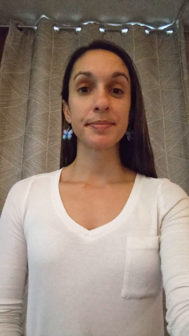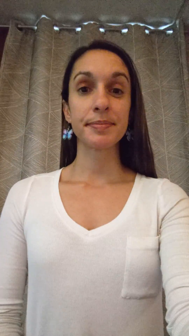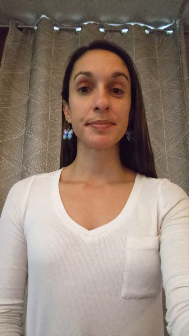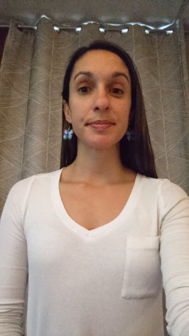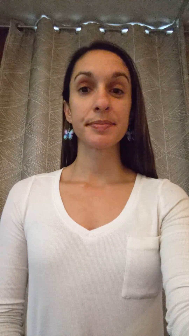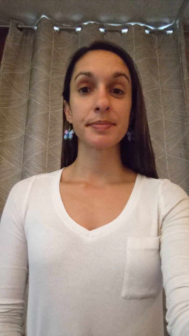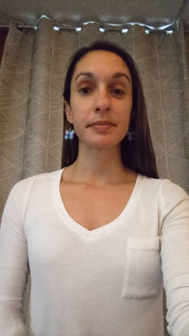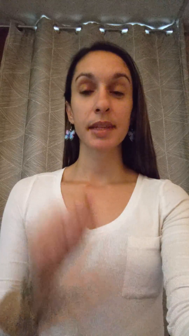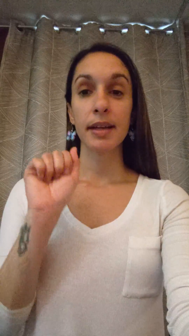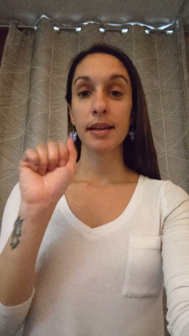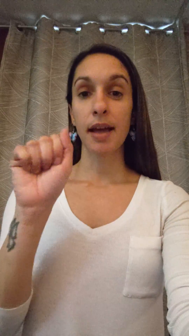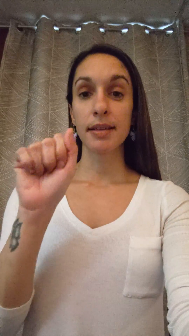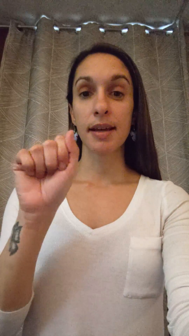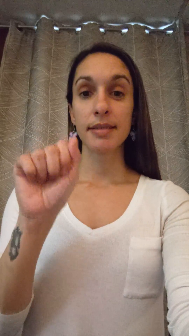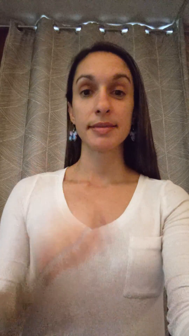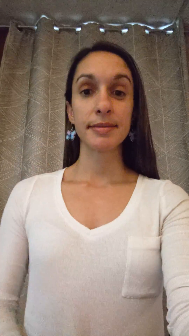knock